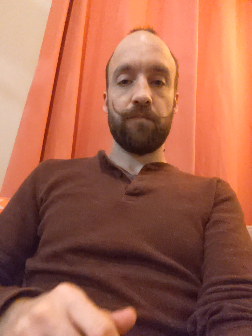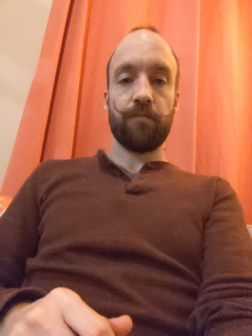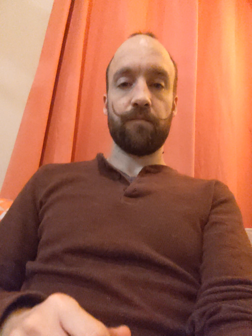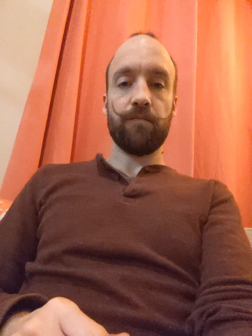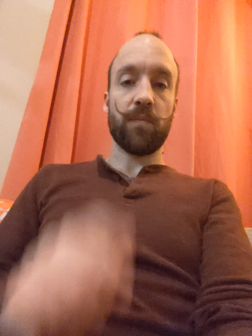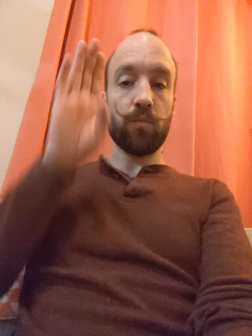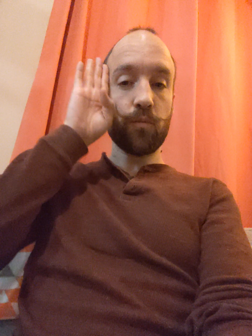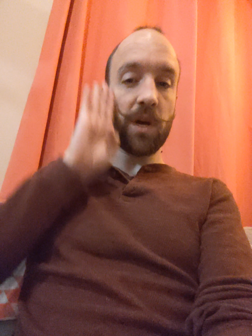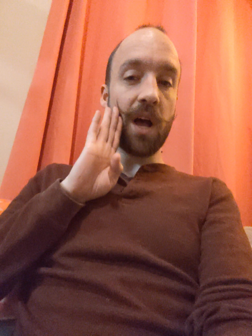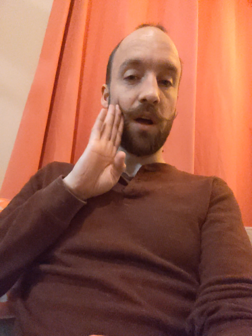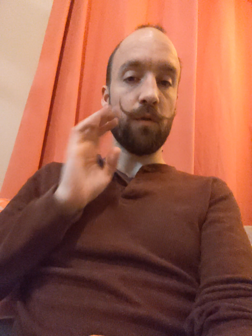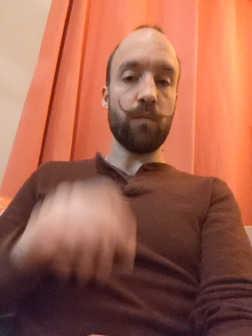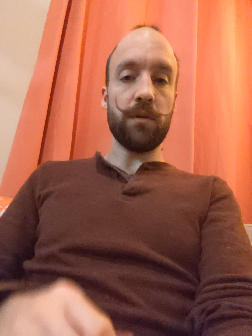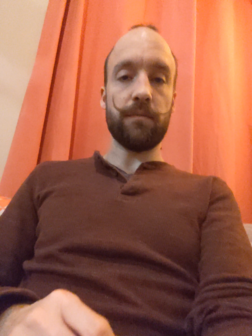brown